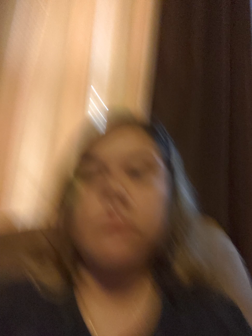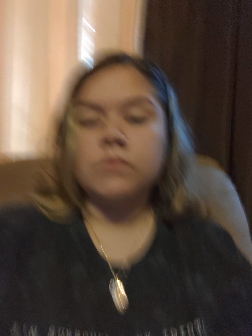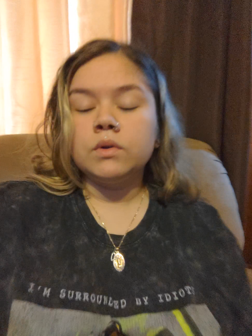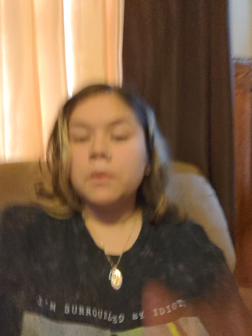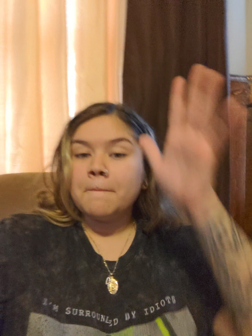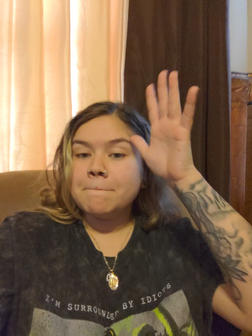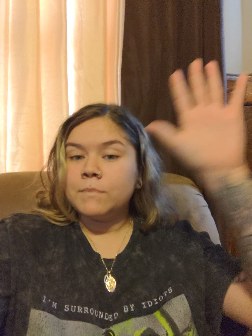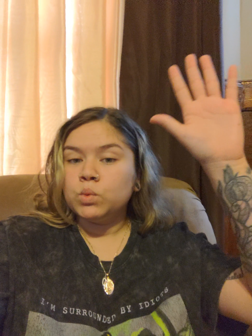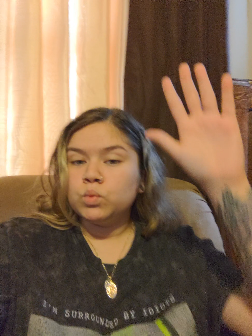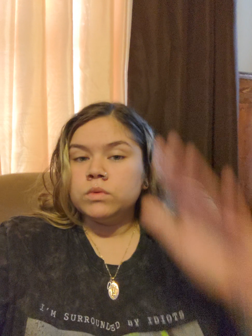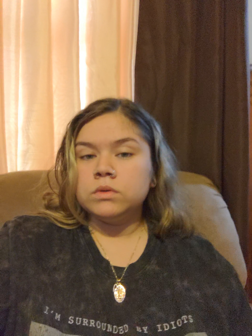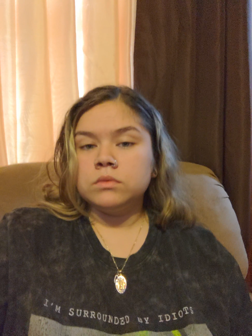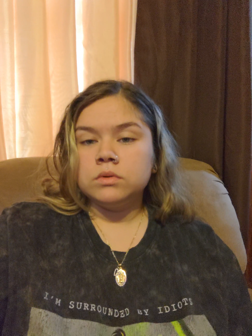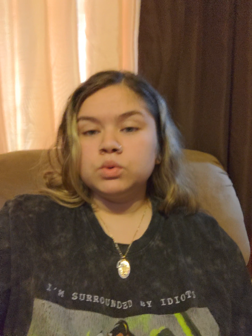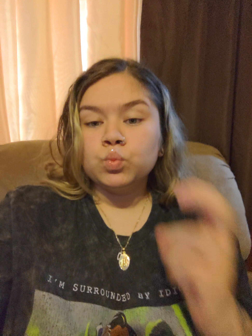moose